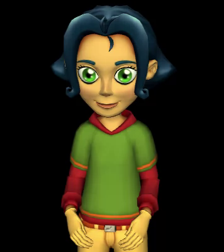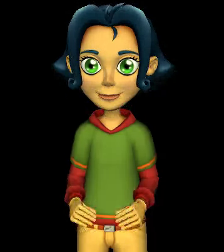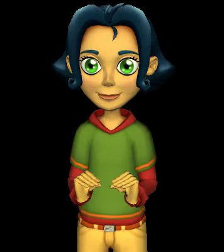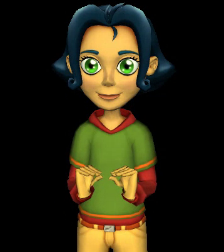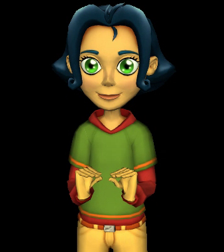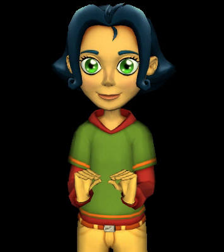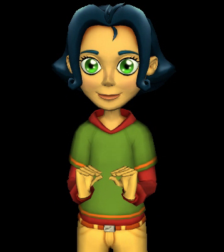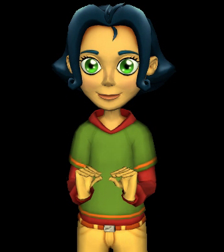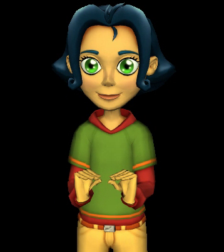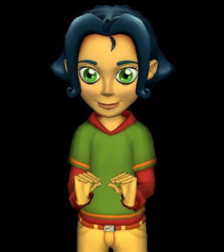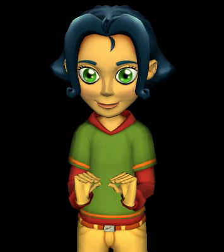يتعلم